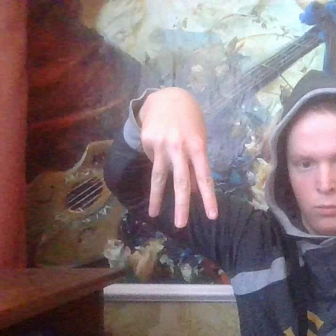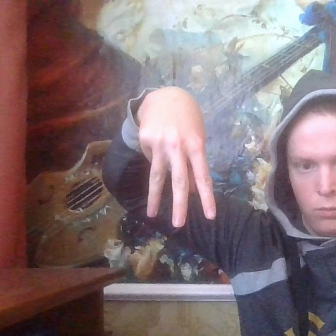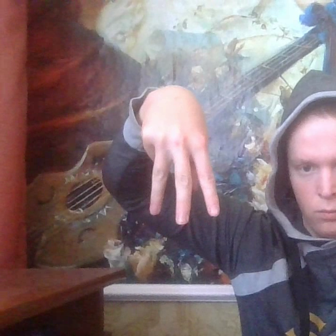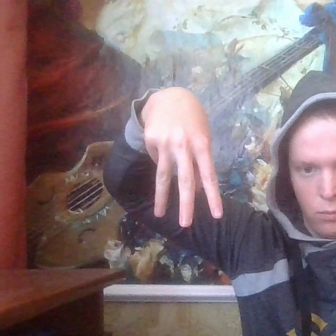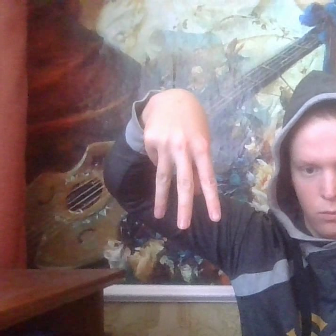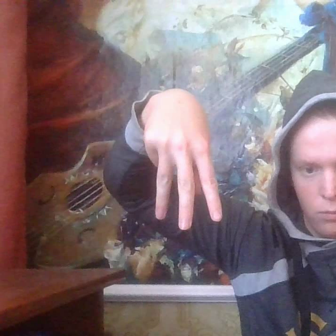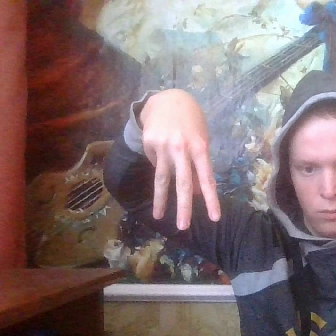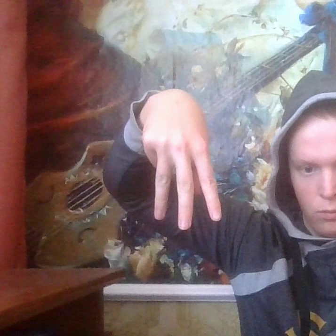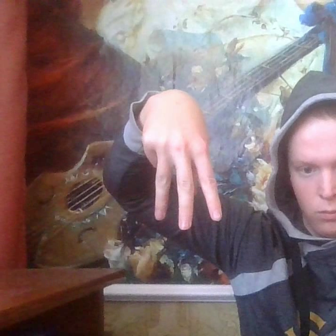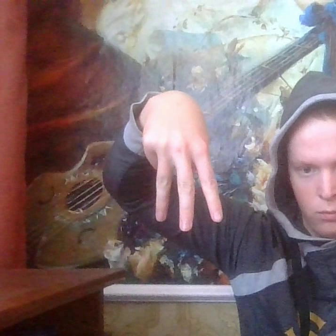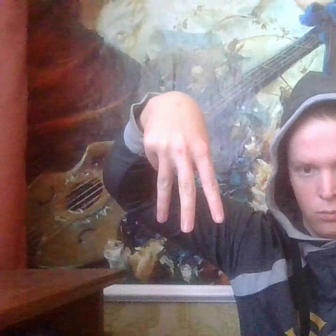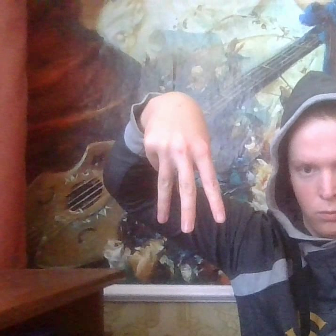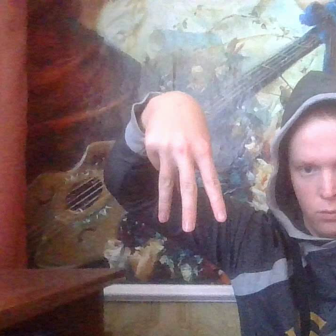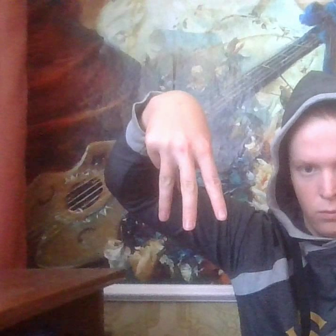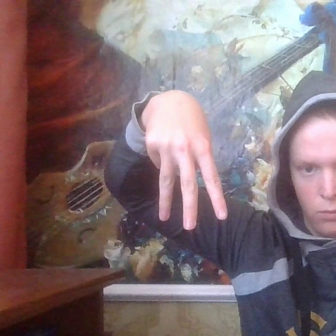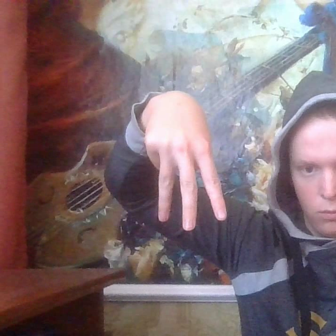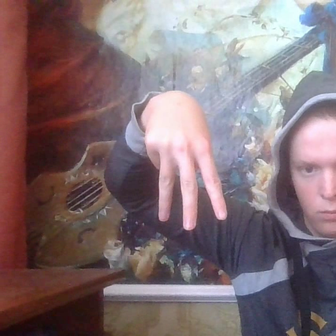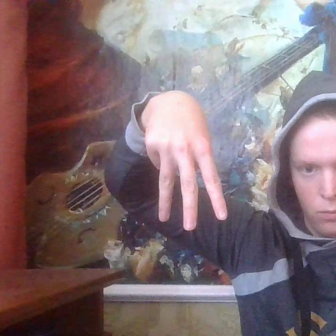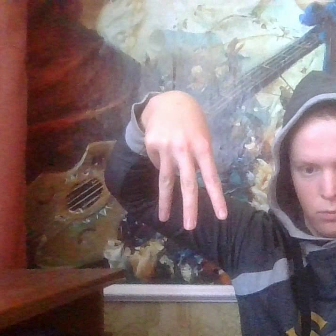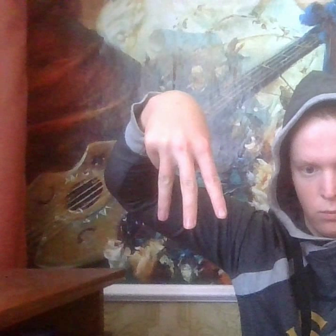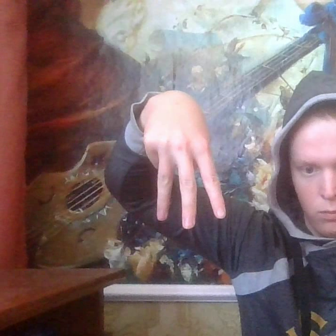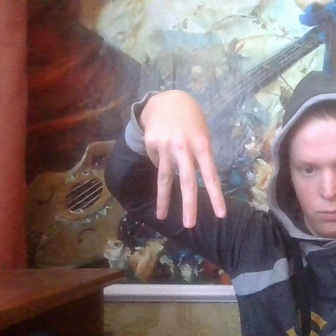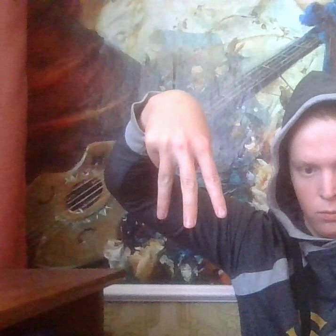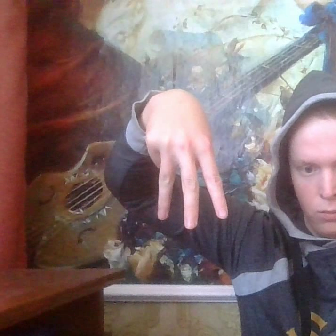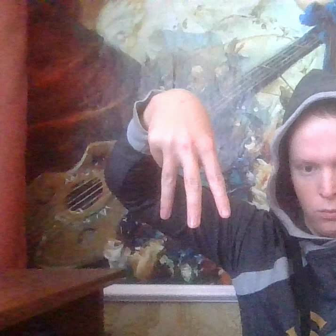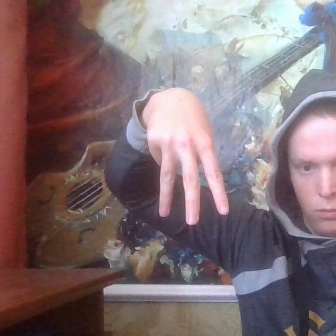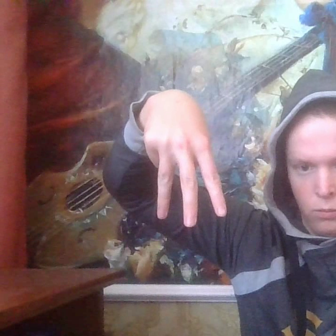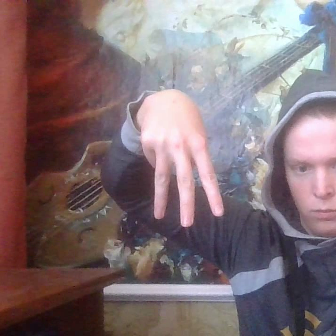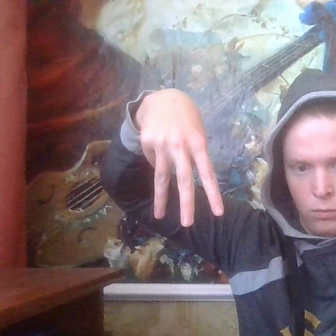М